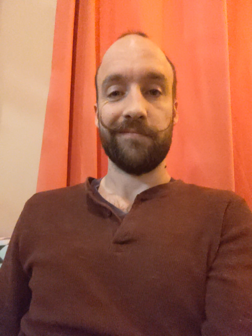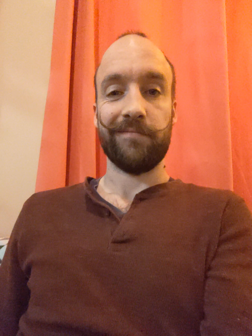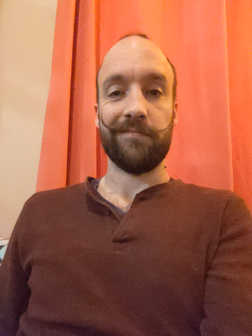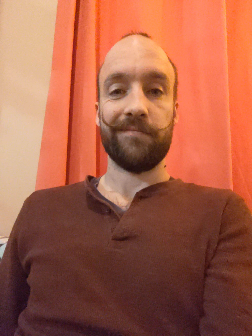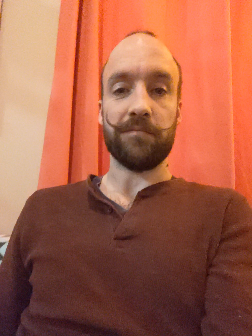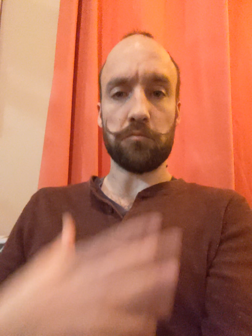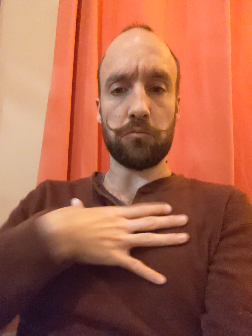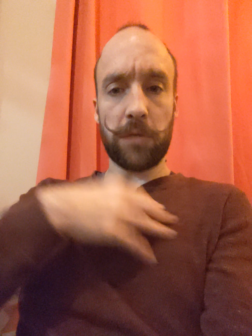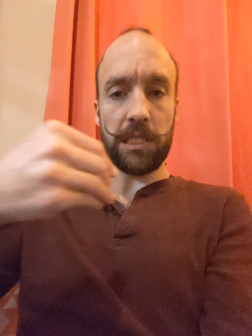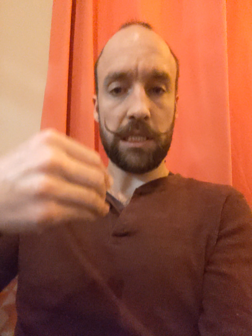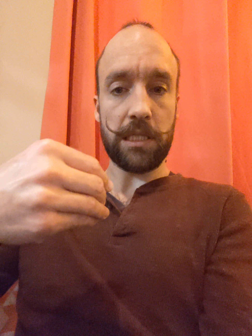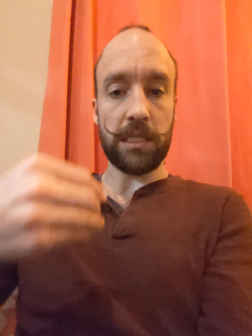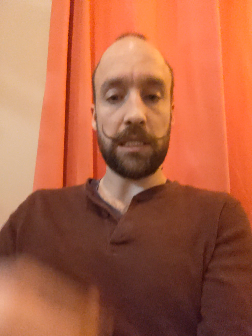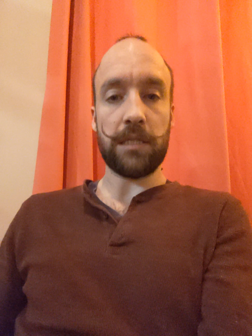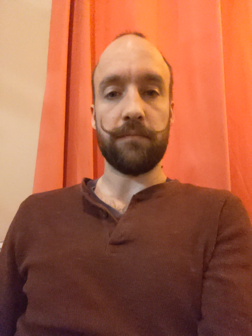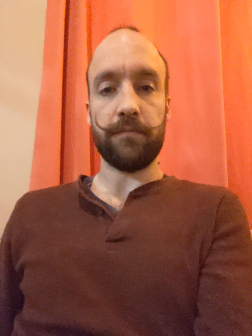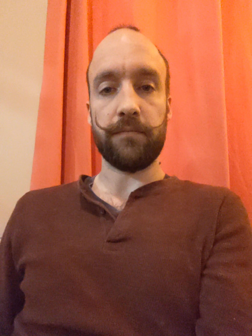white